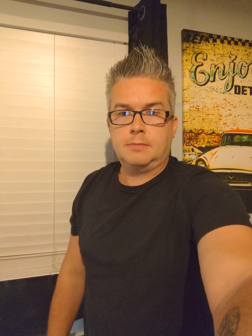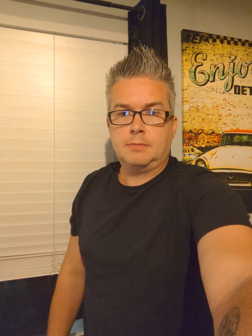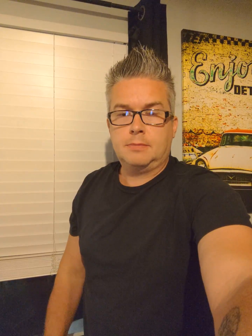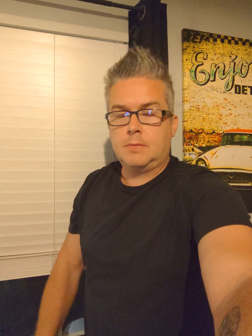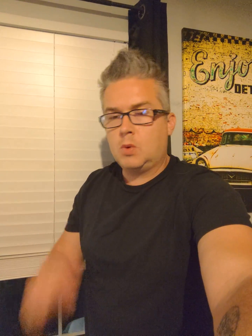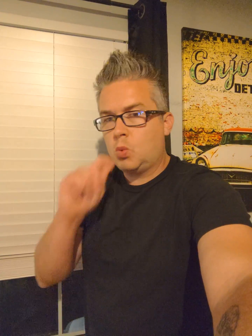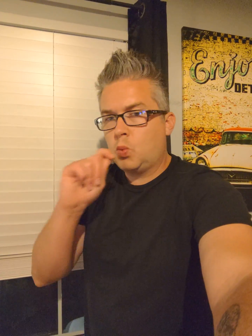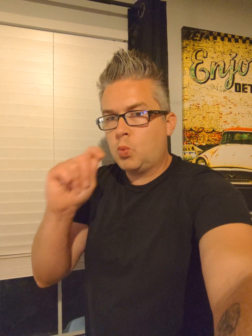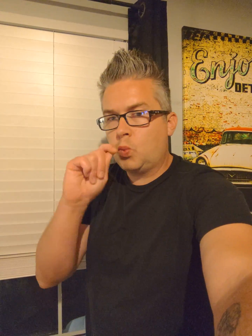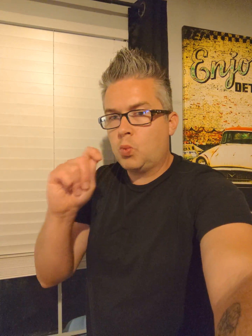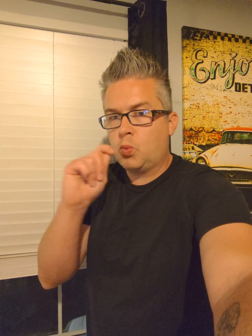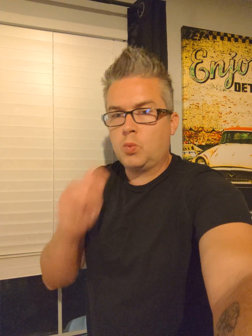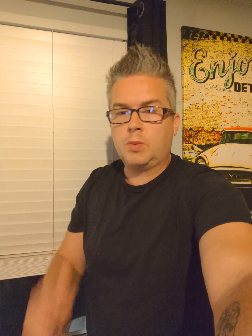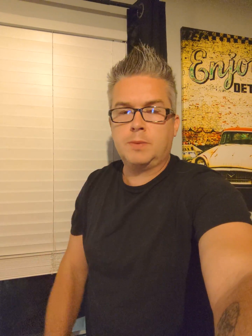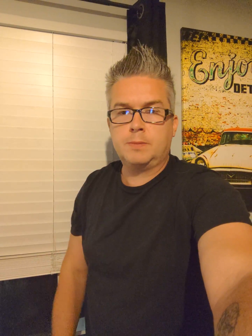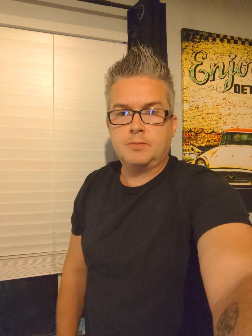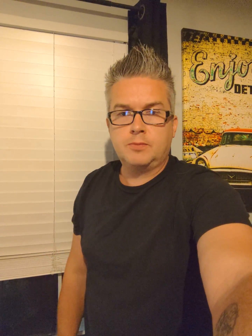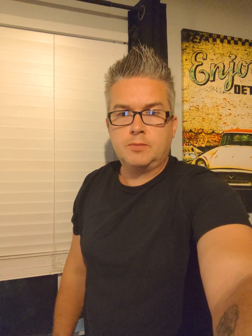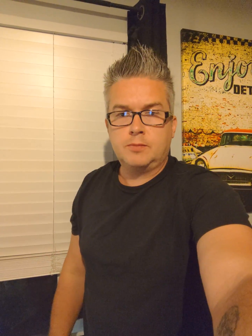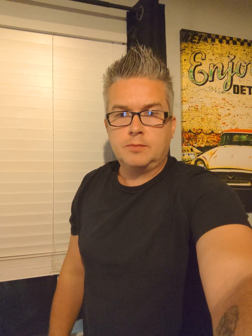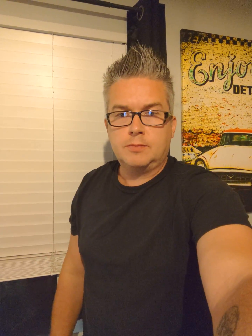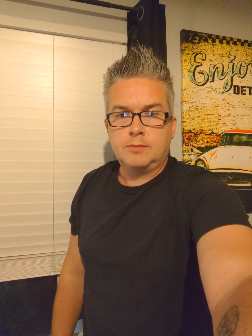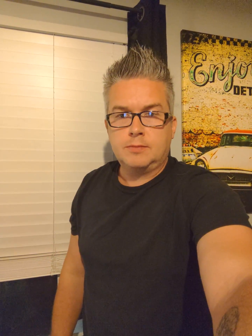popsicle